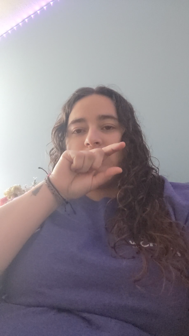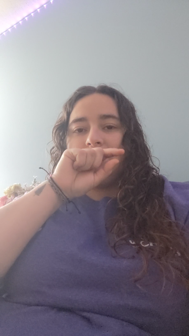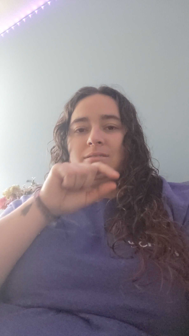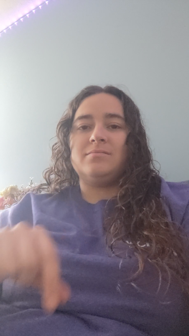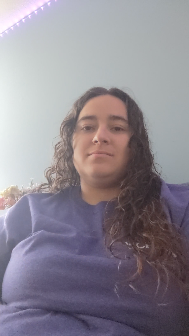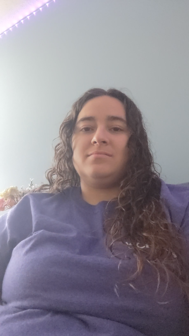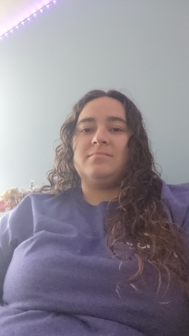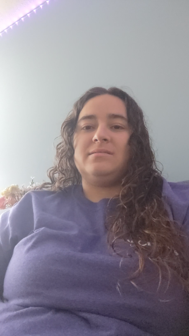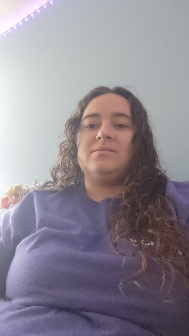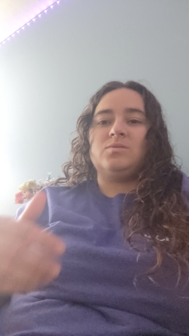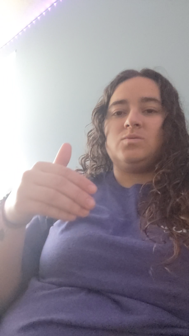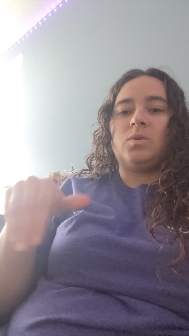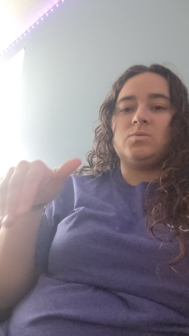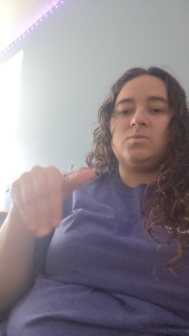shorts